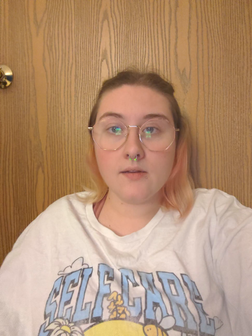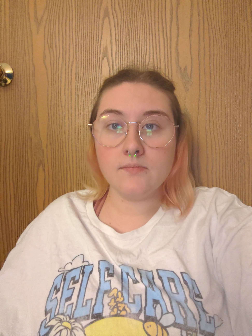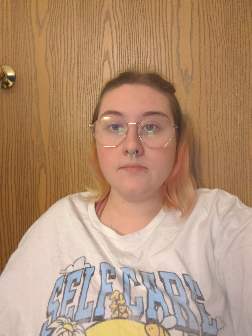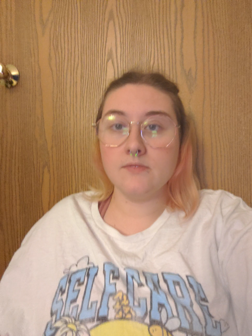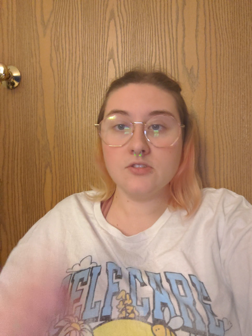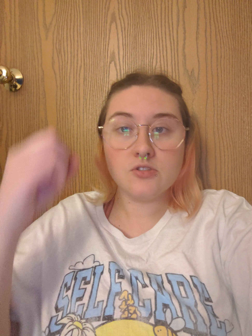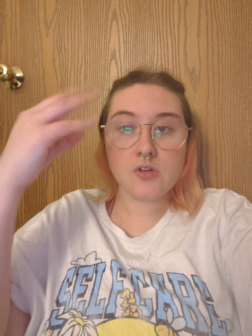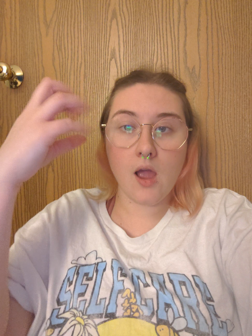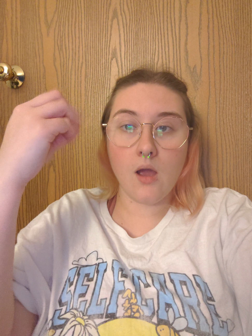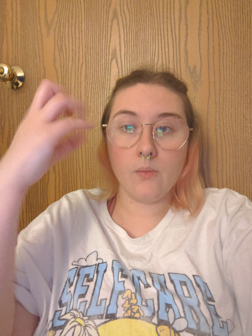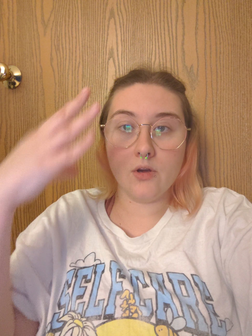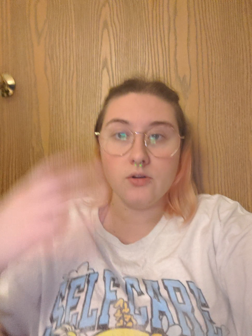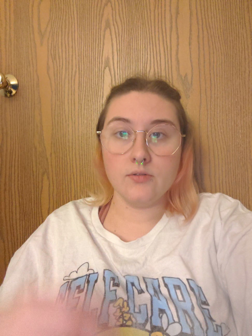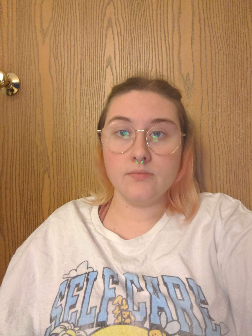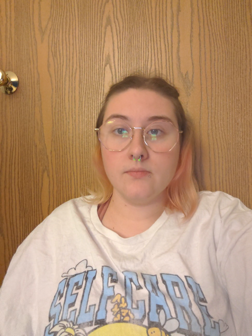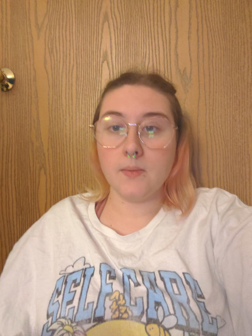shower